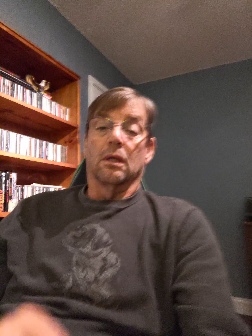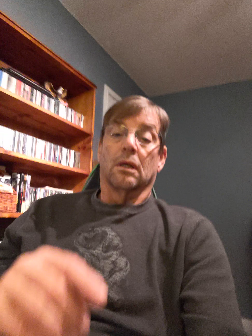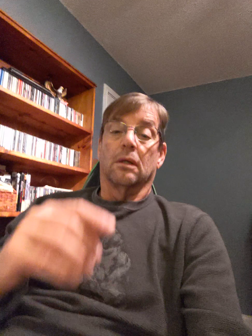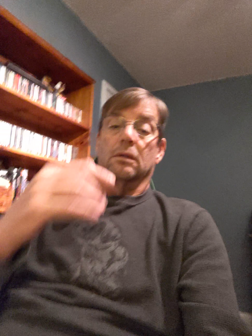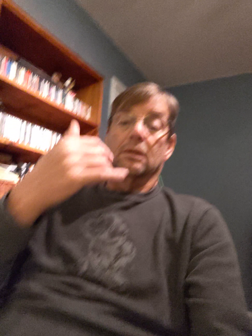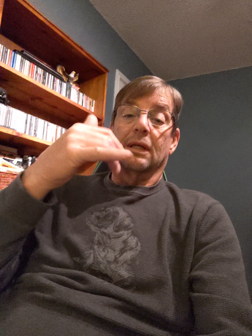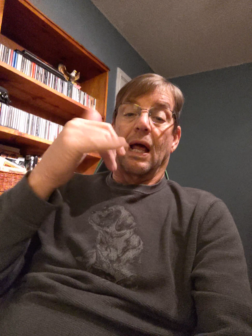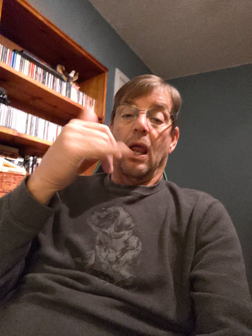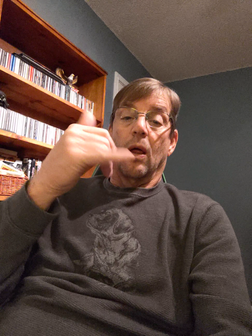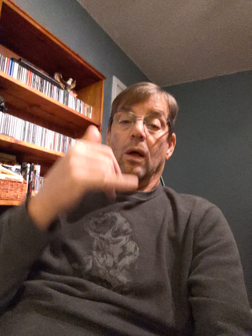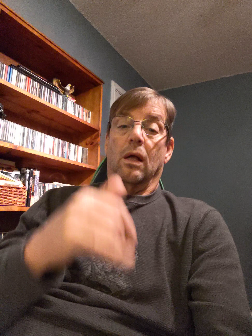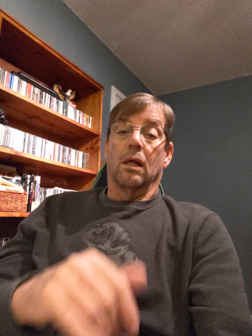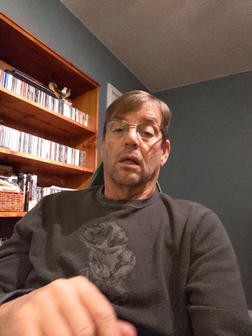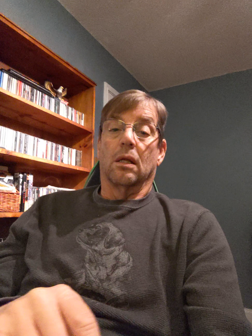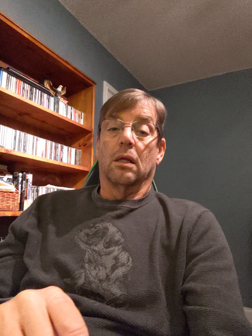yellow